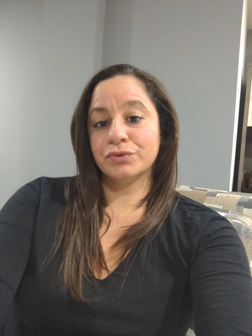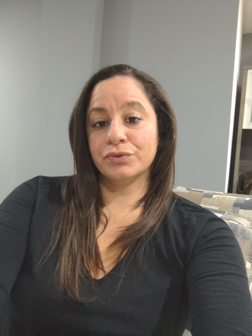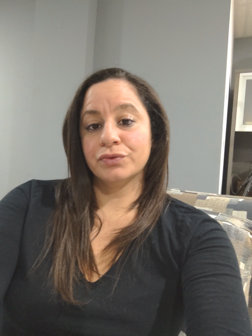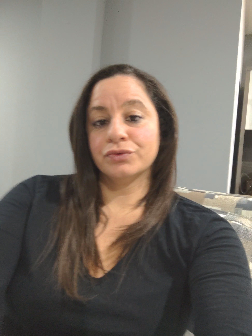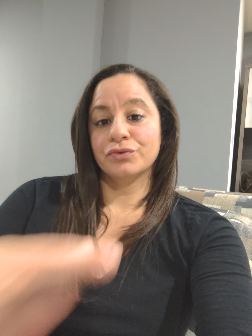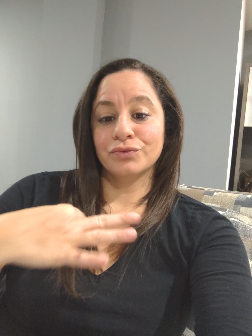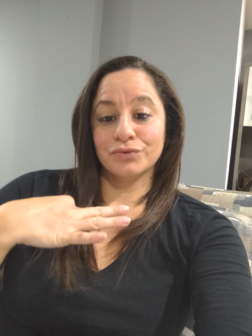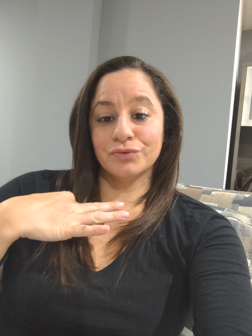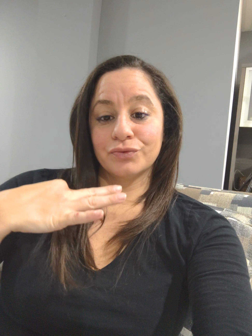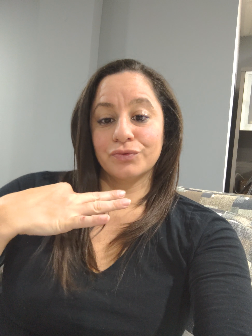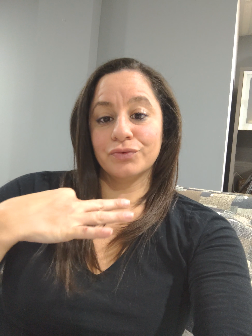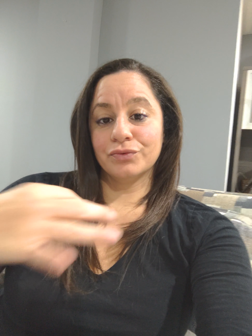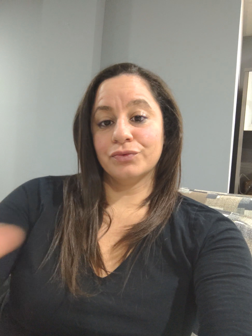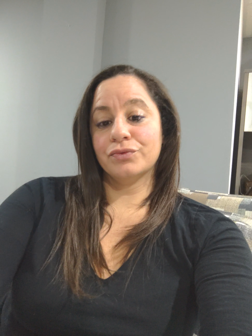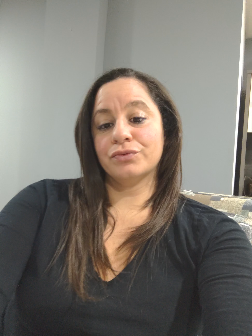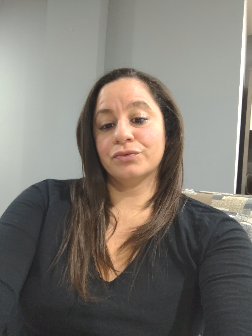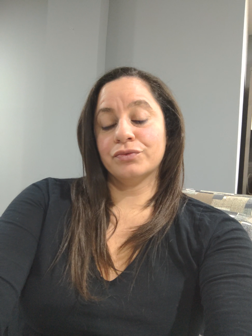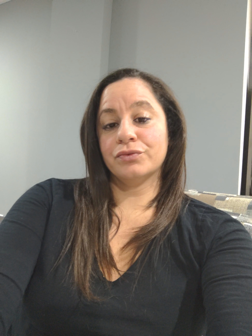shirt